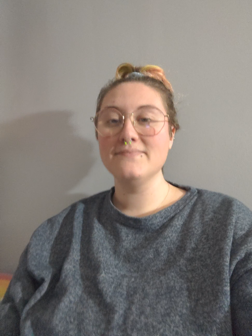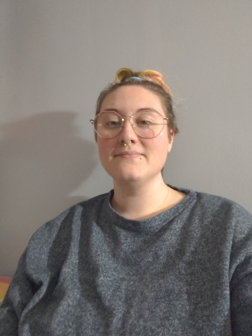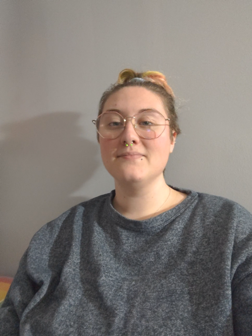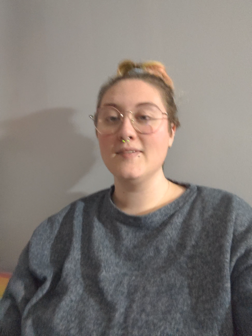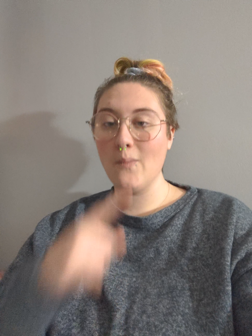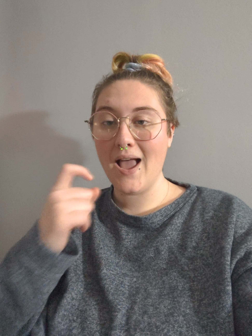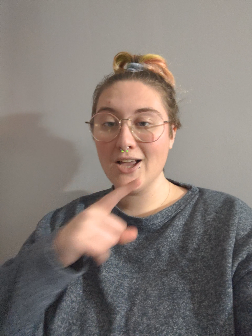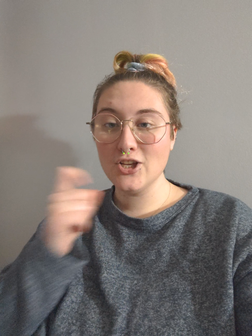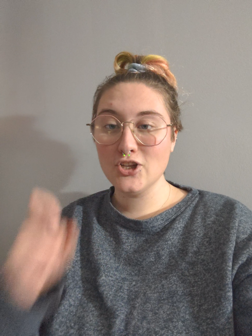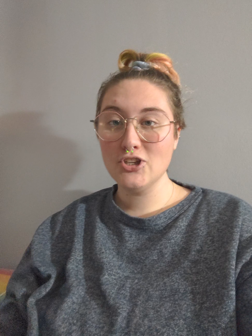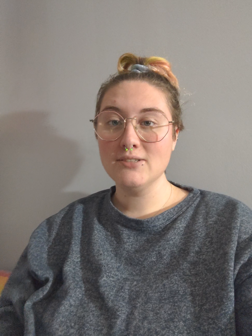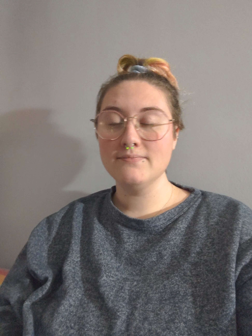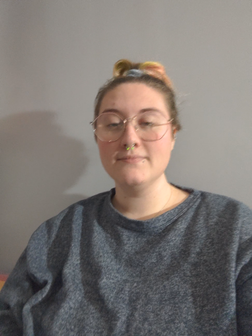dryer